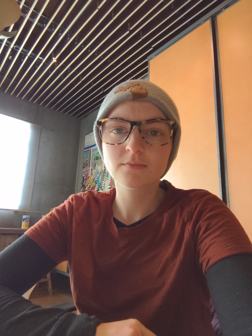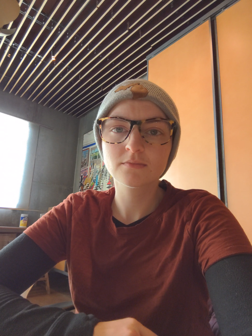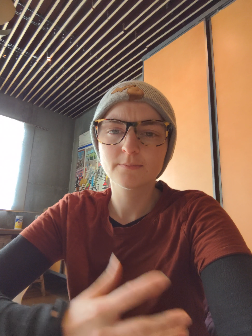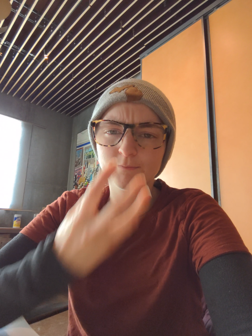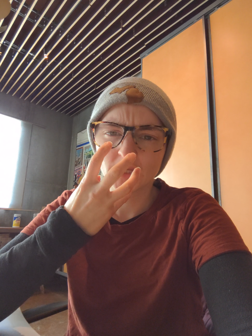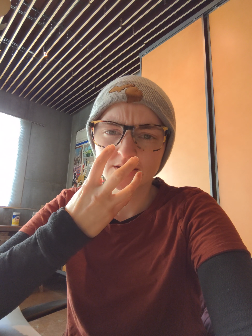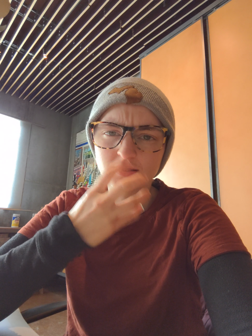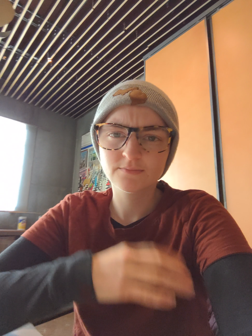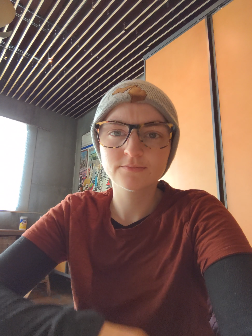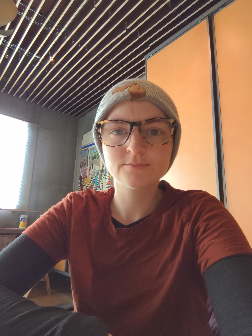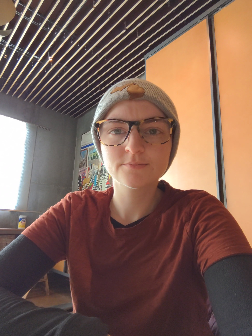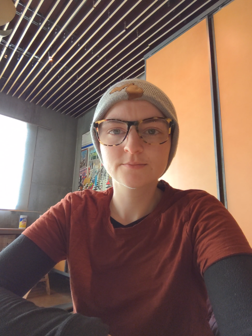mad